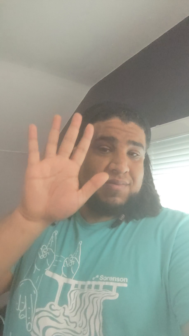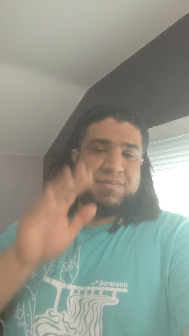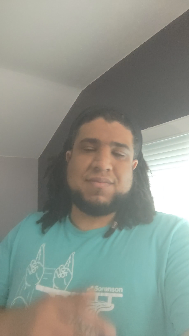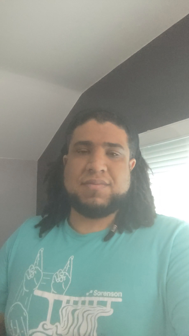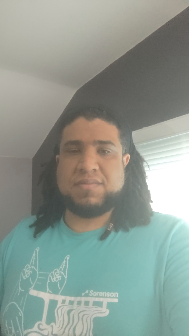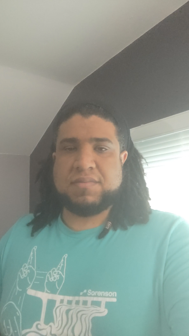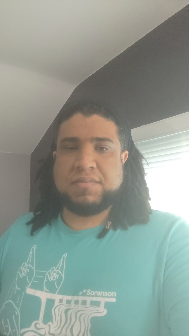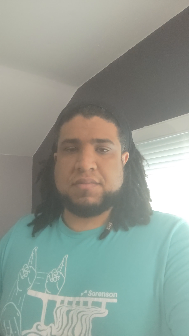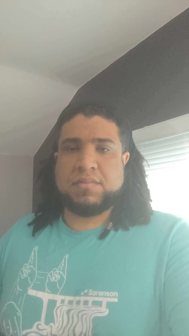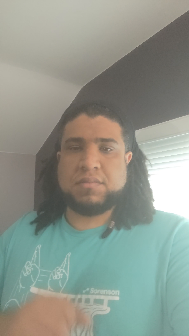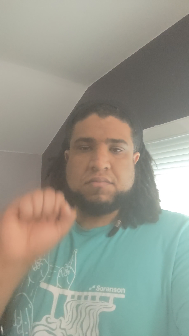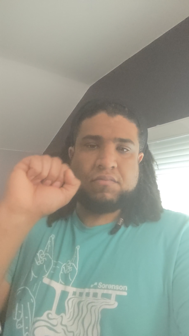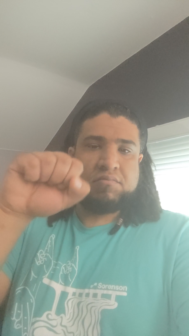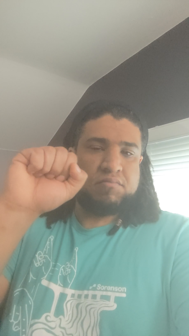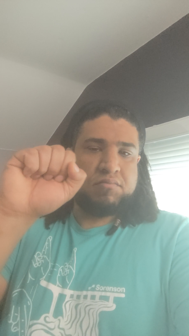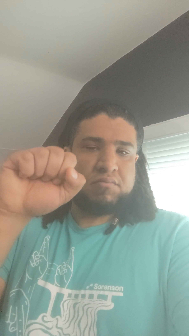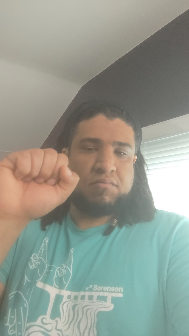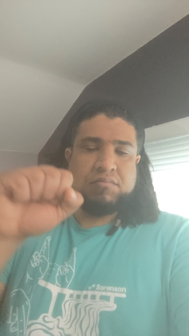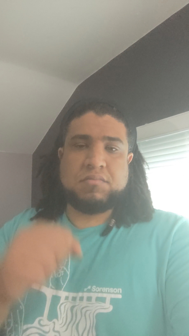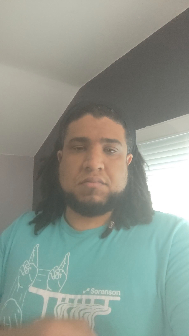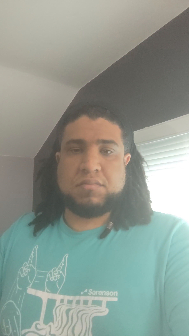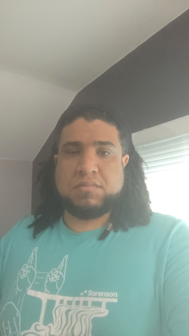knock